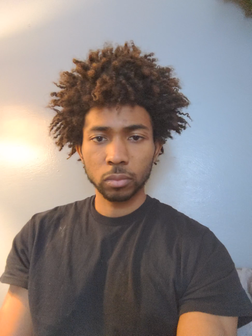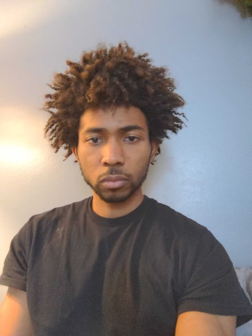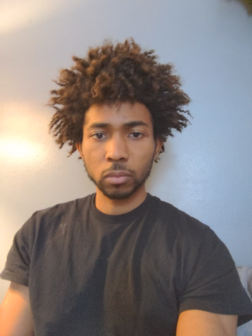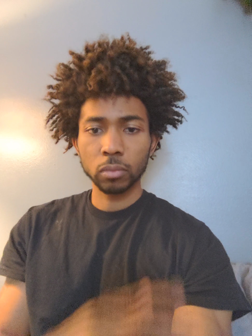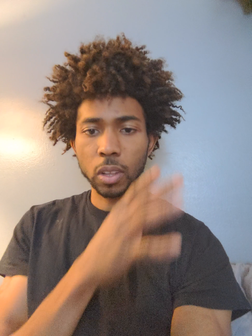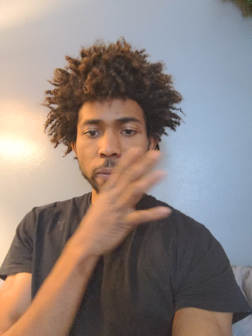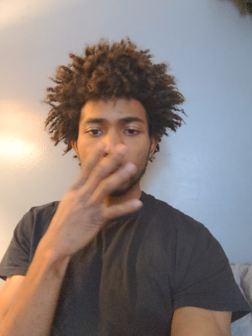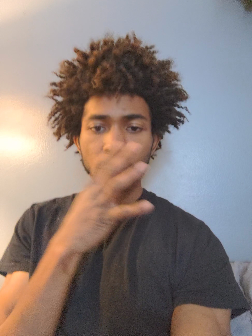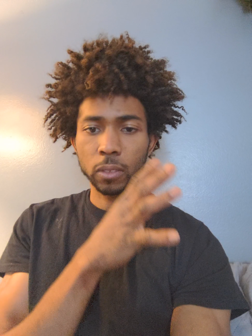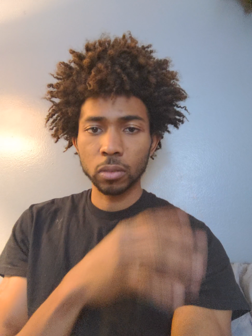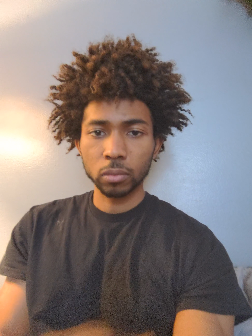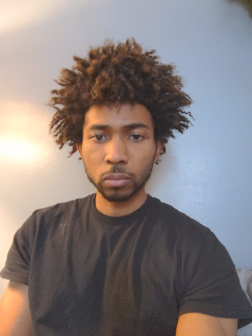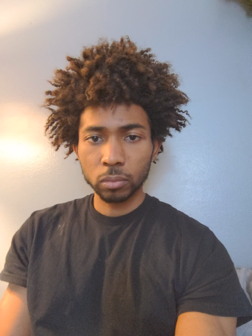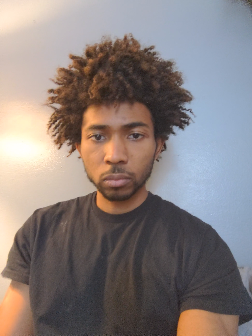farm